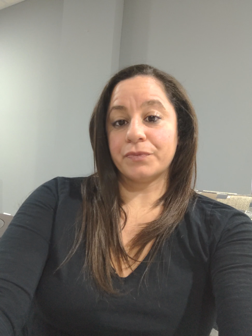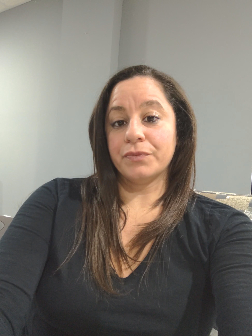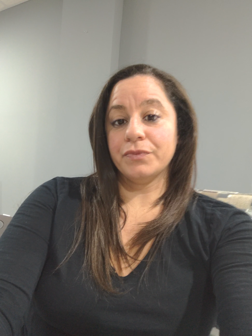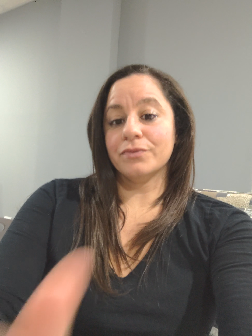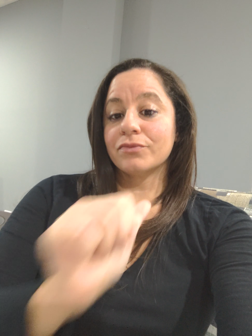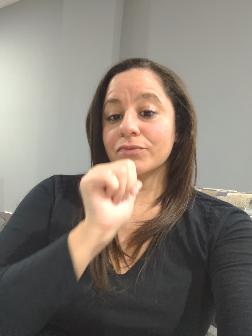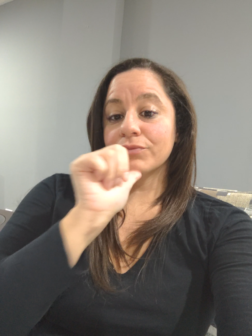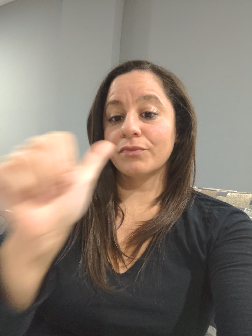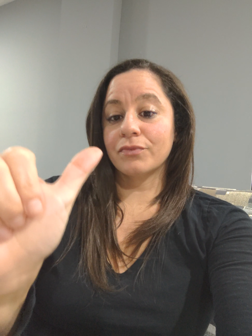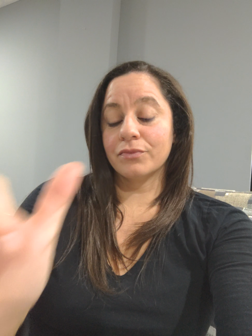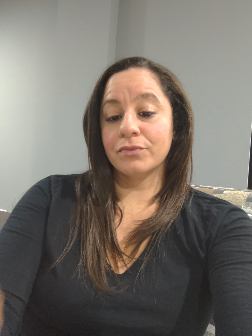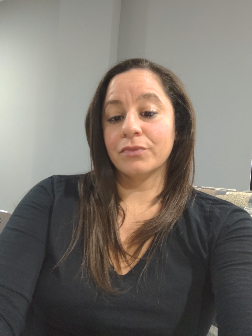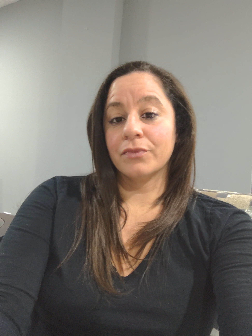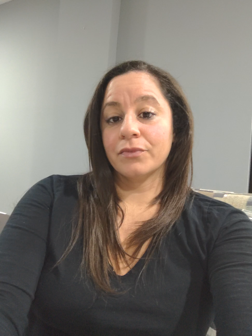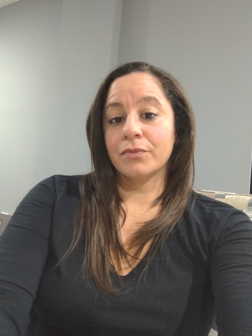not